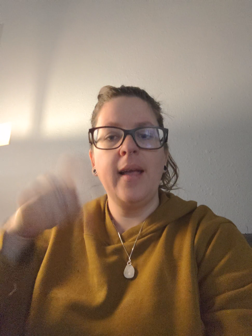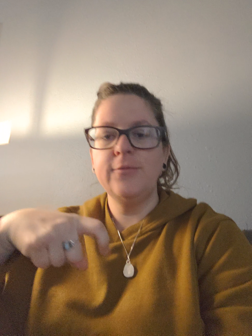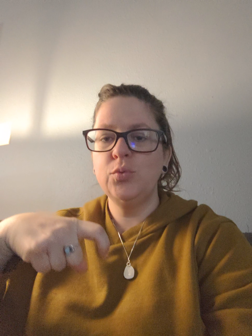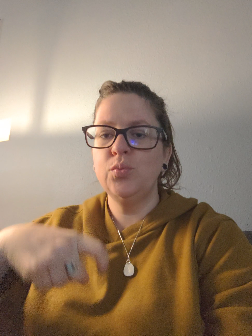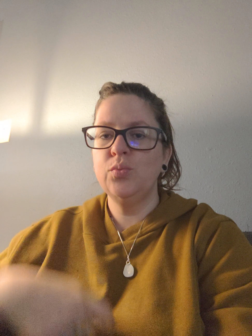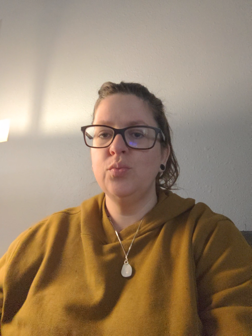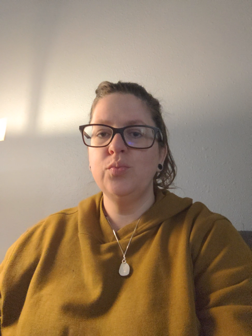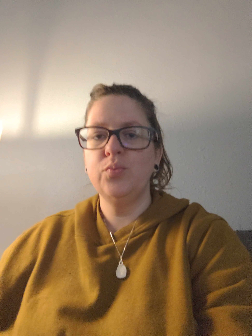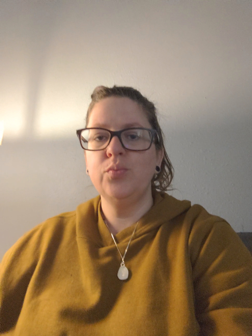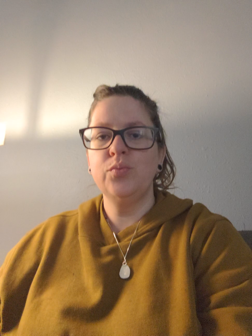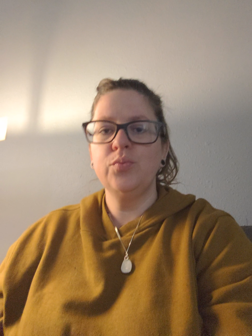have to